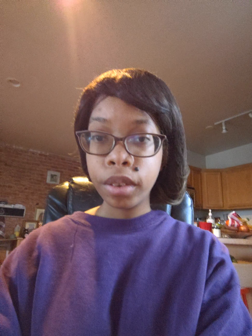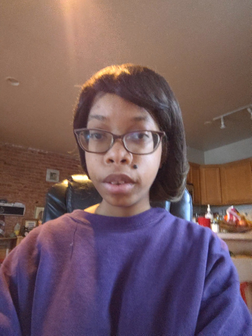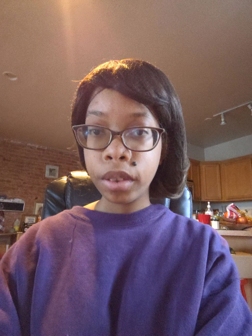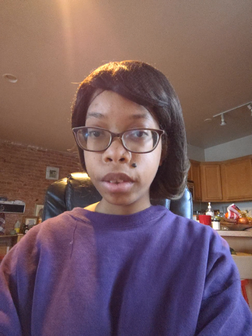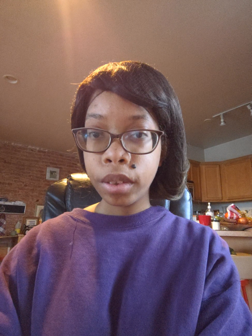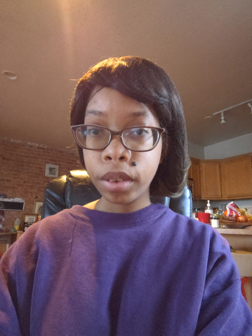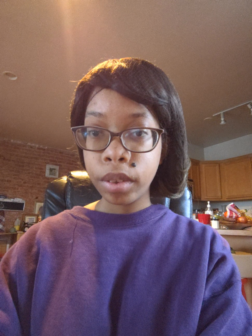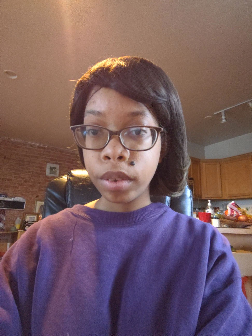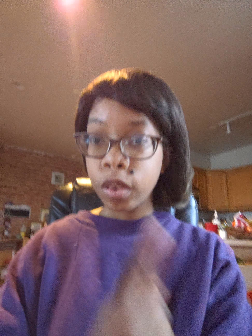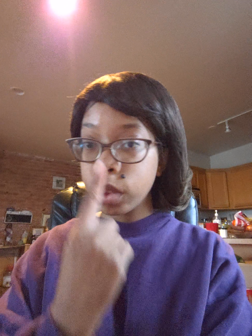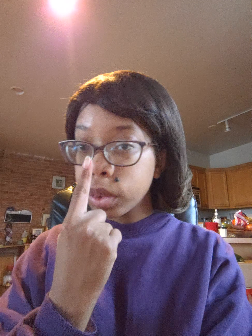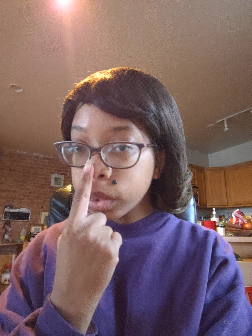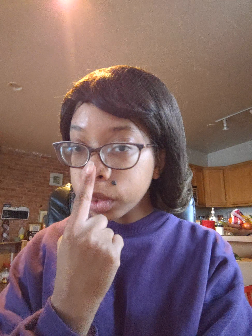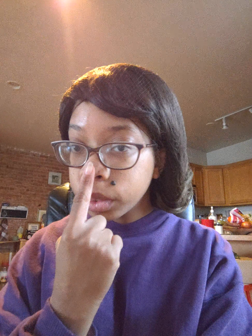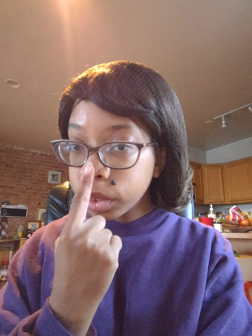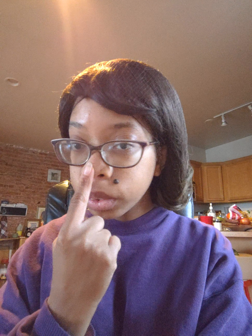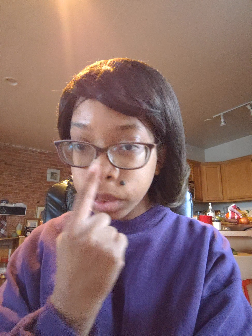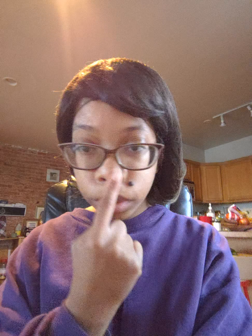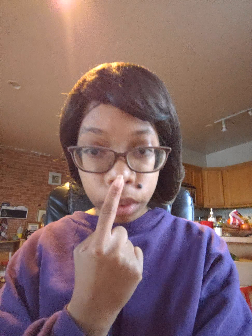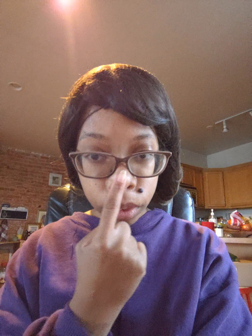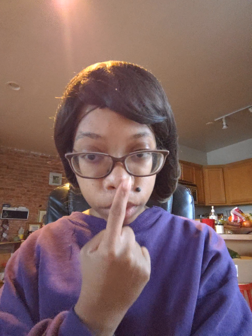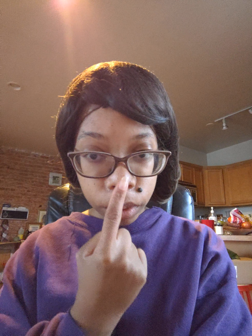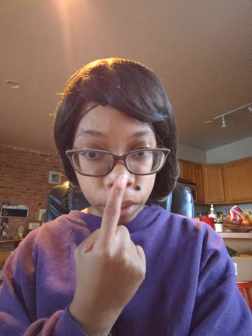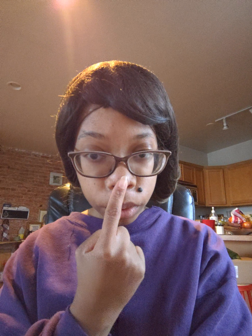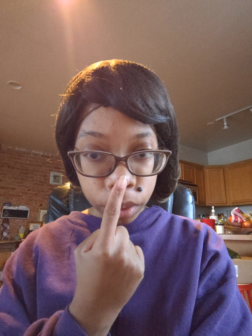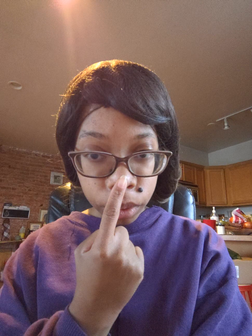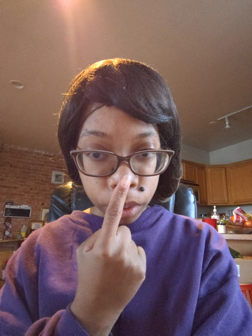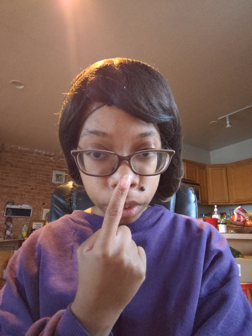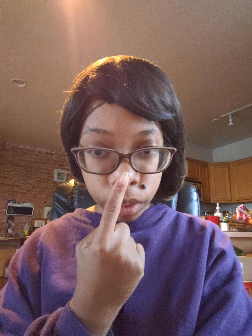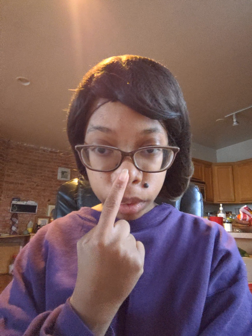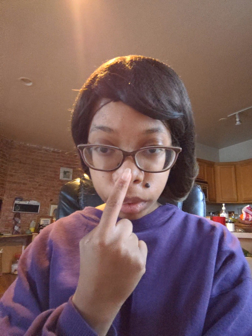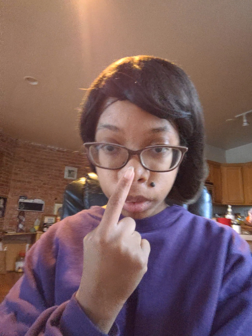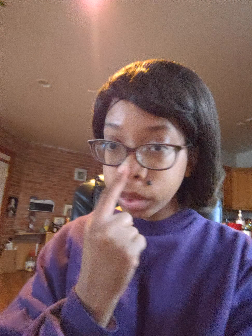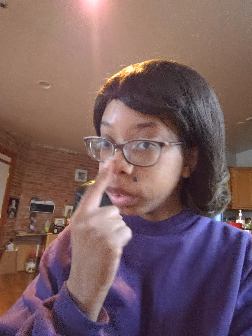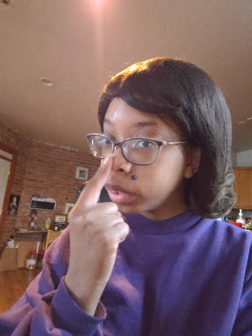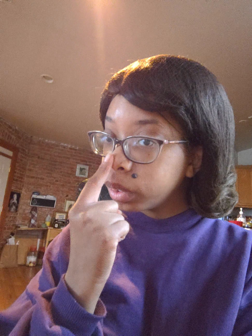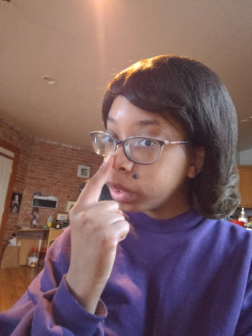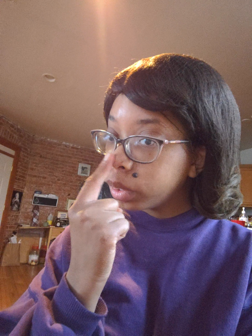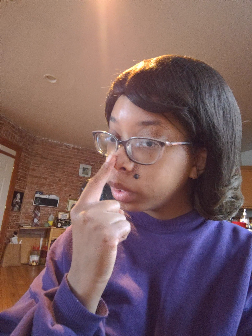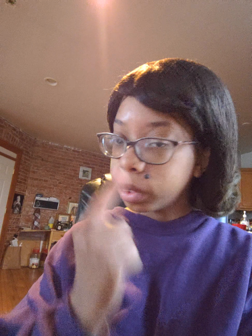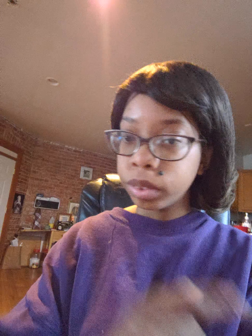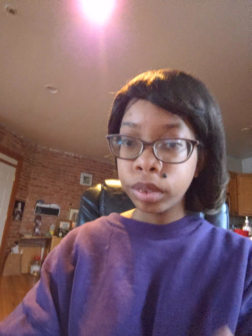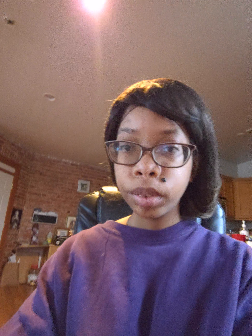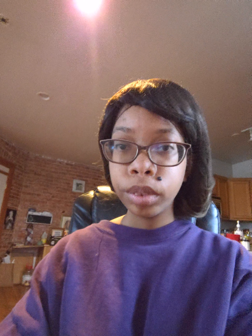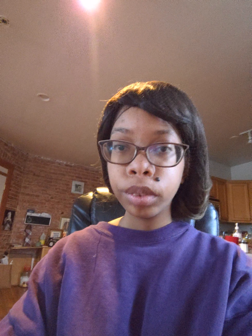nose